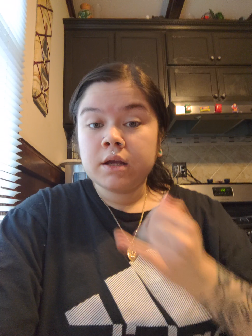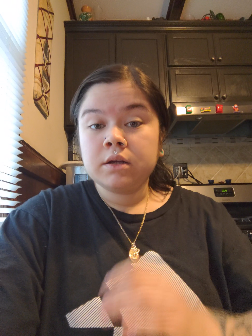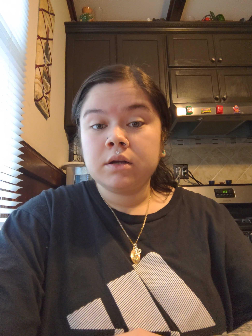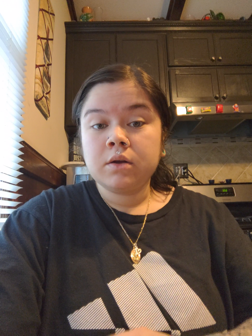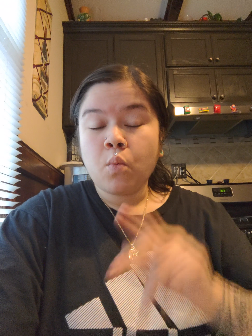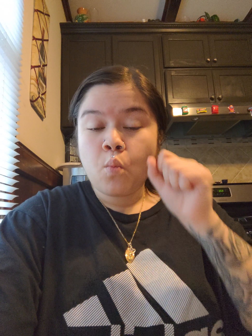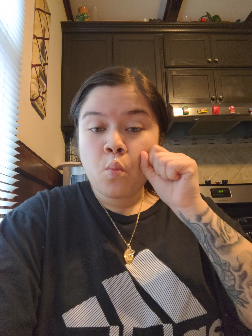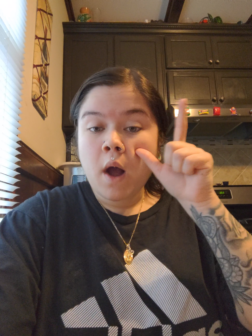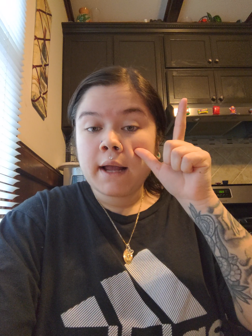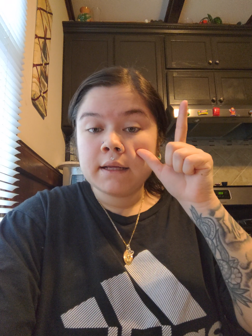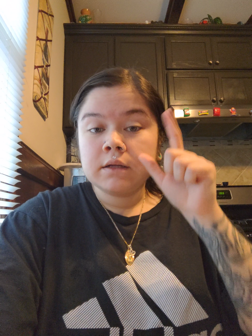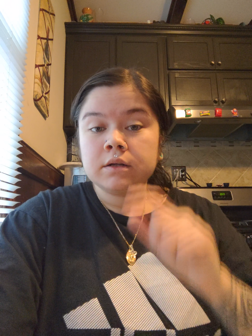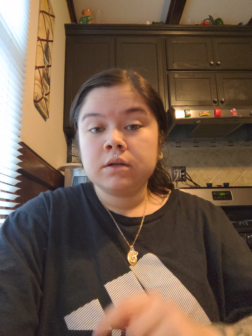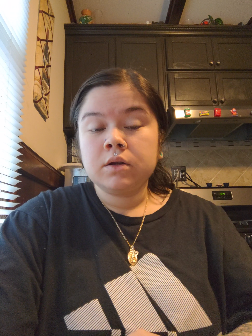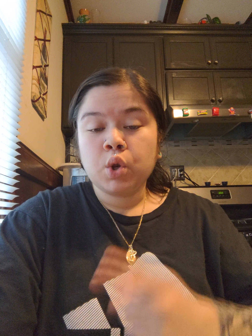wake